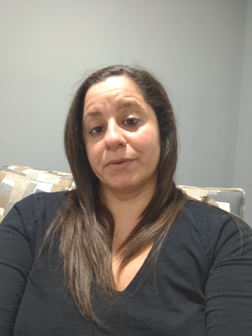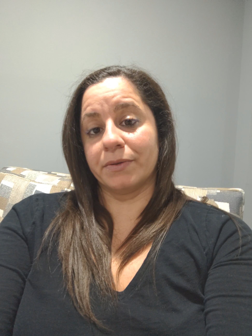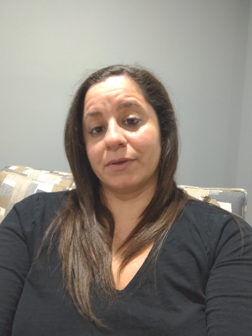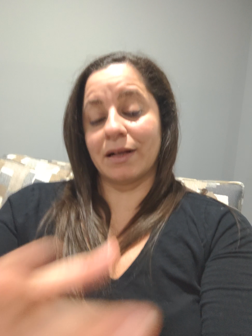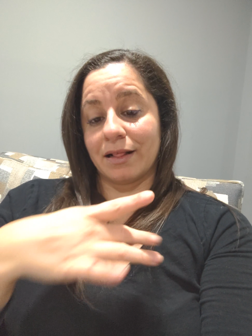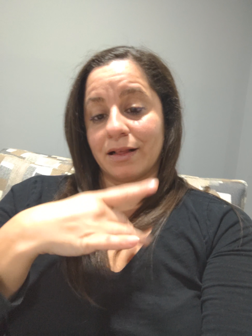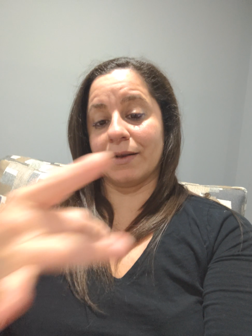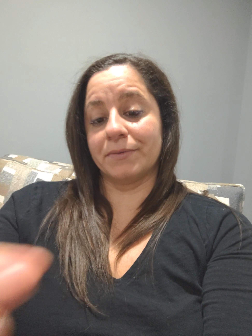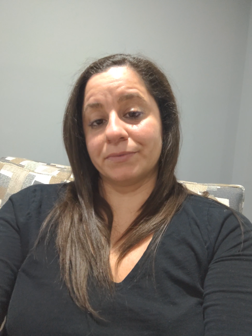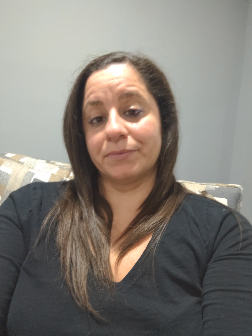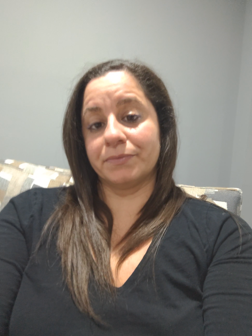like